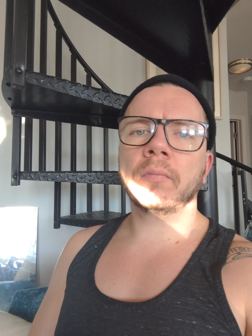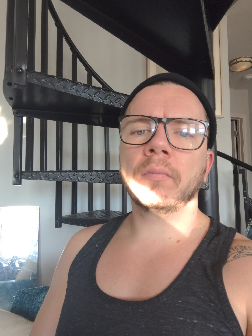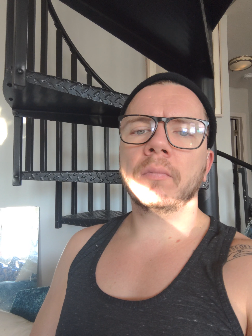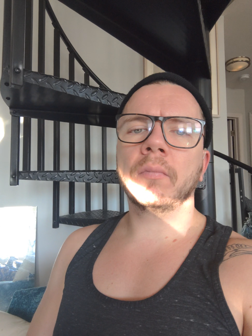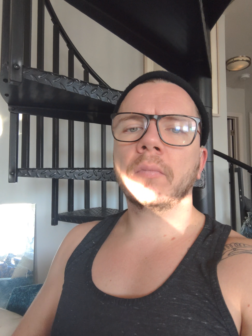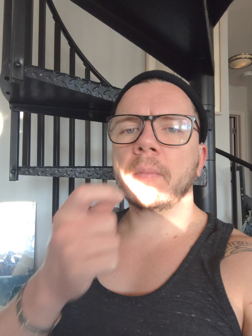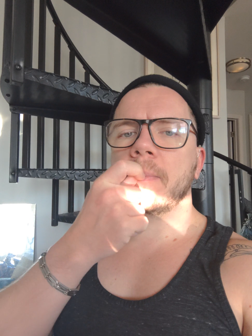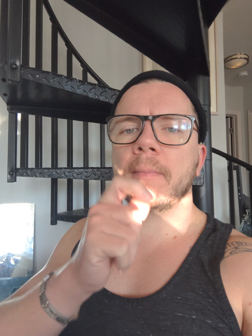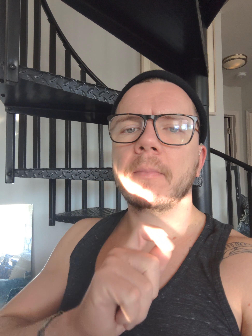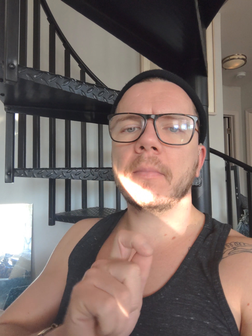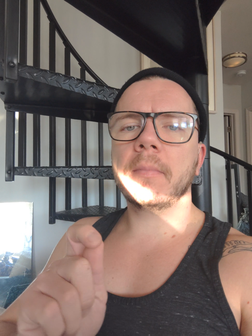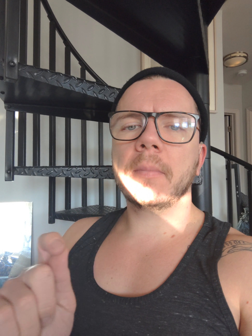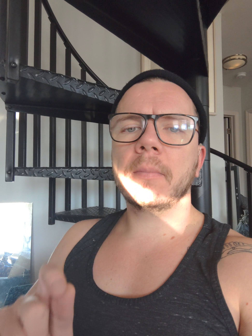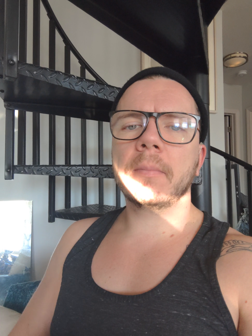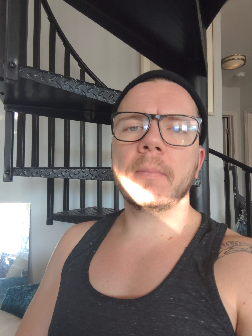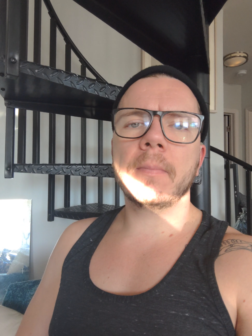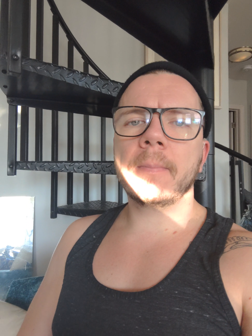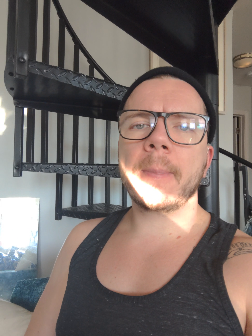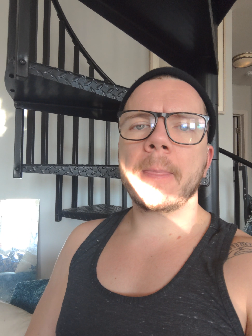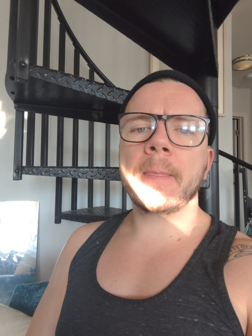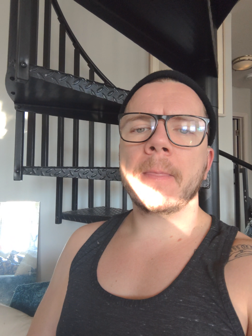pencil